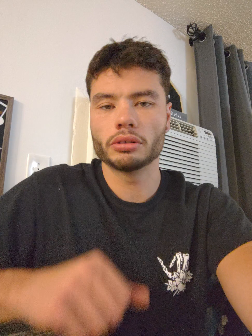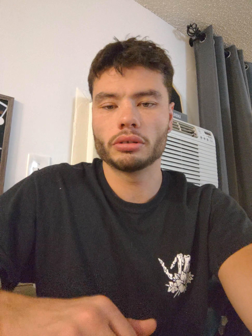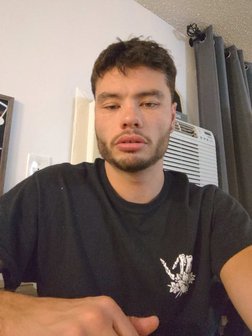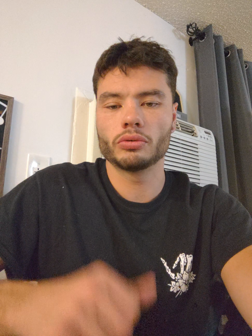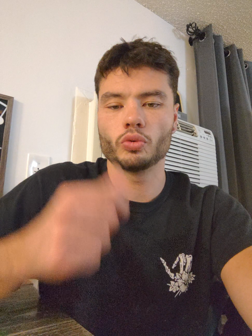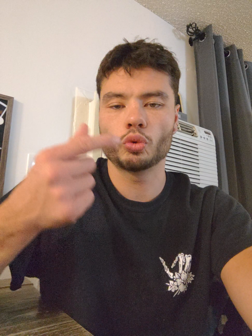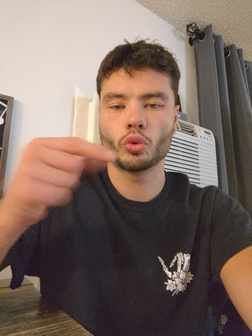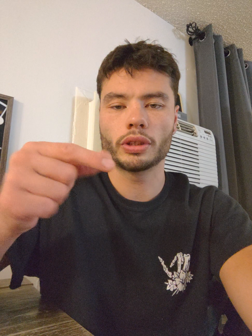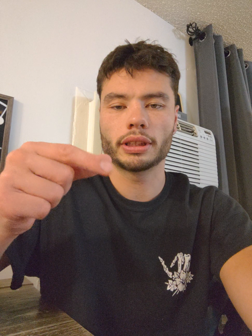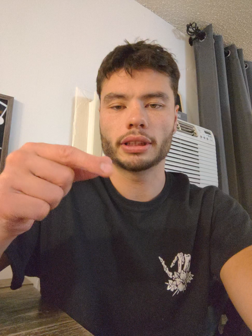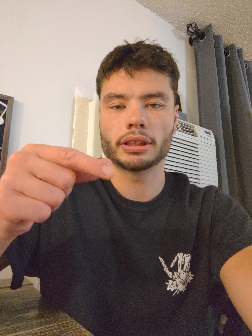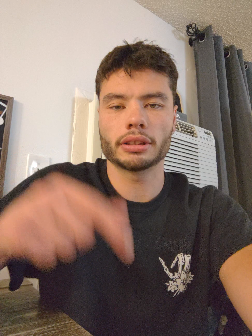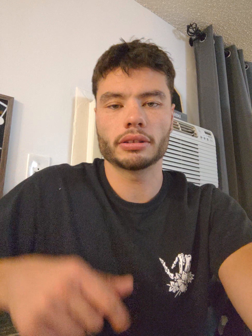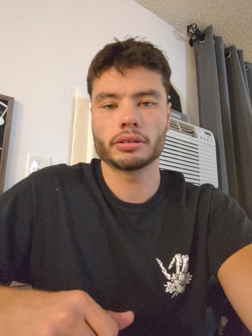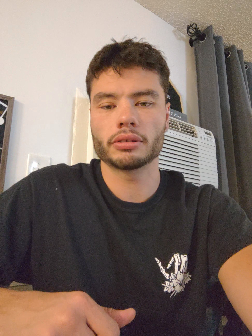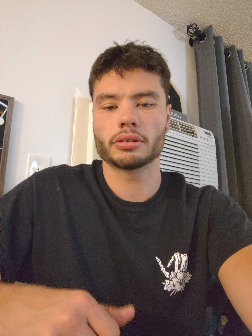green